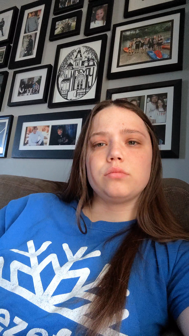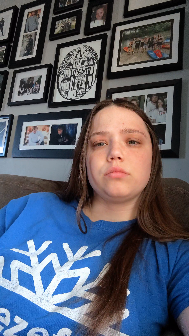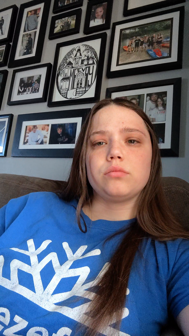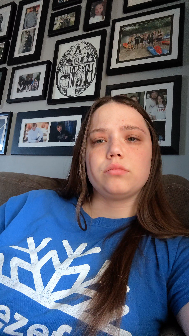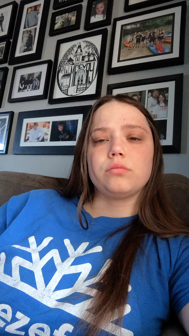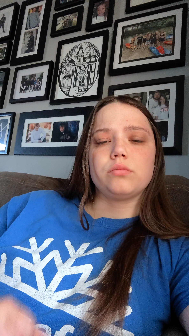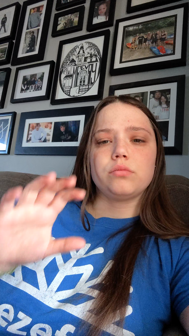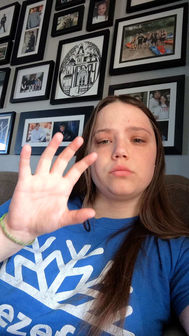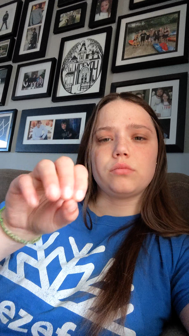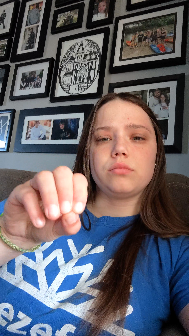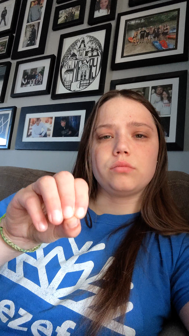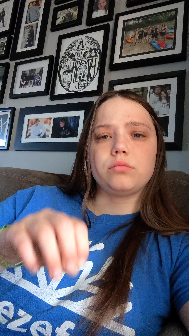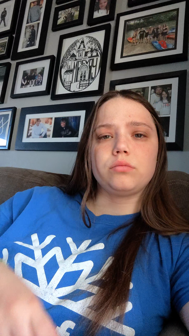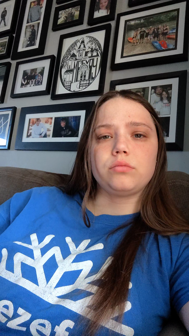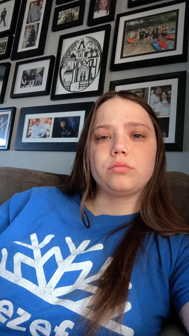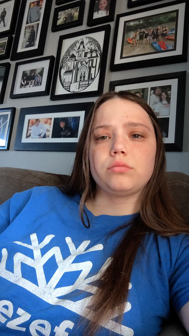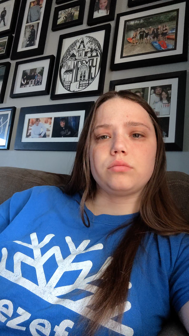bite